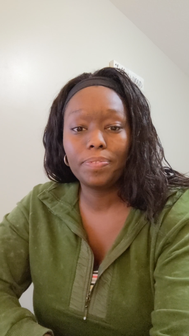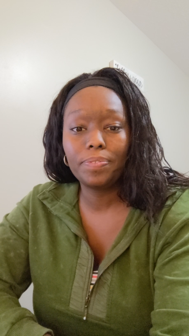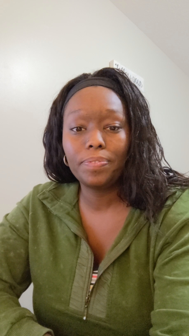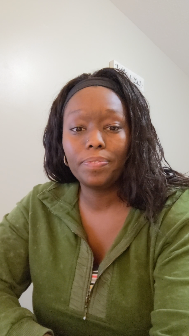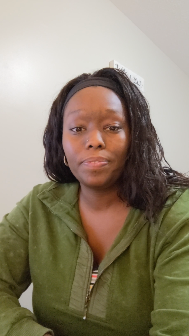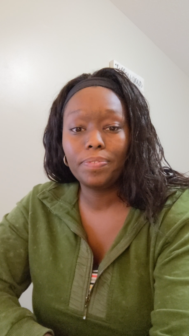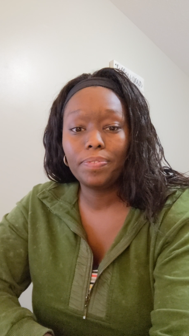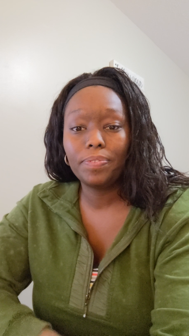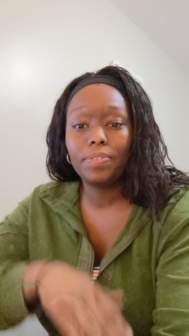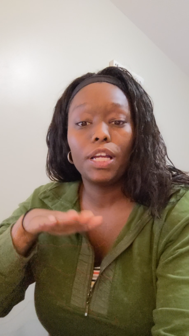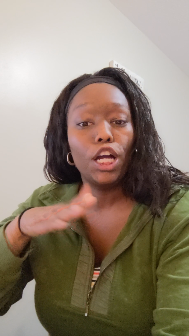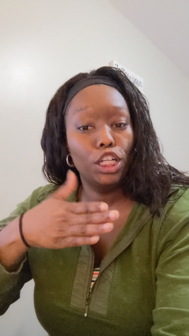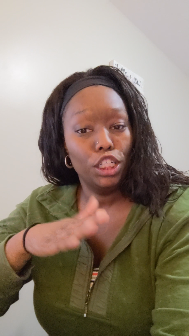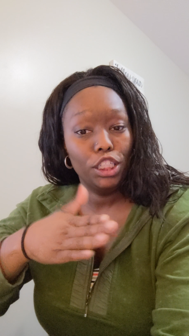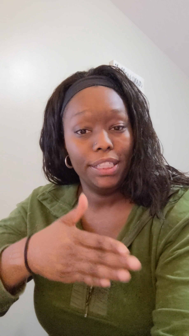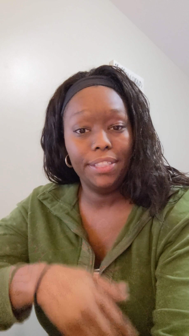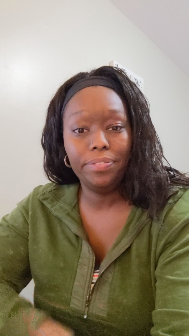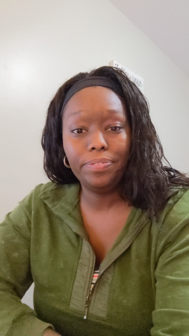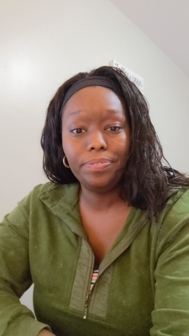cook